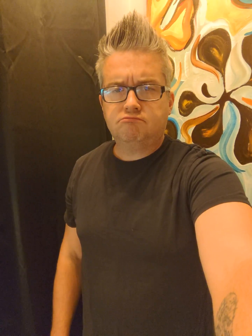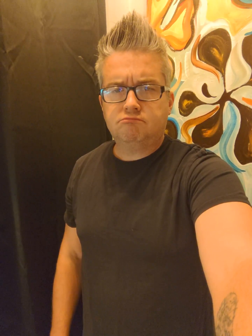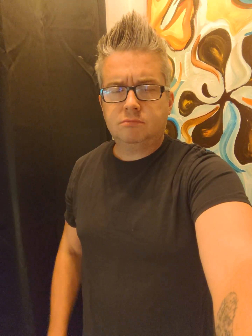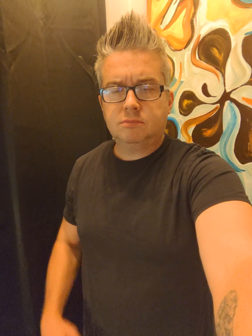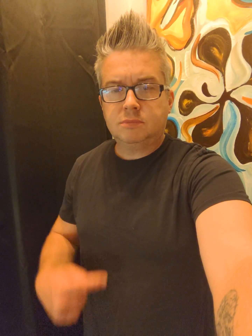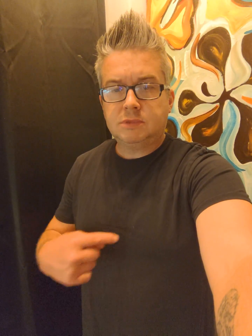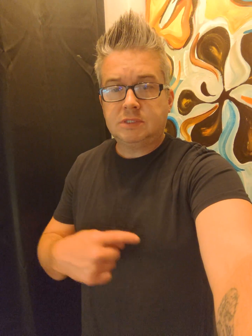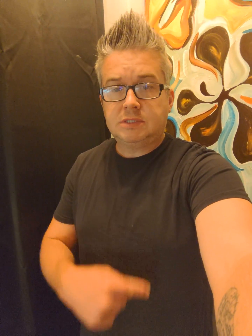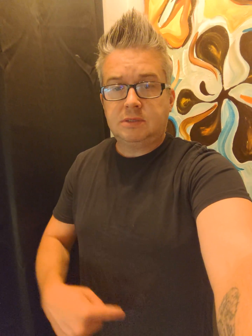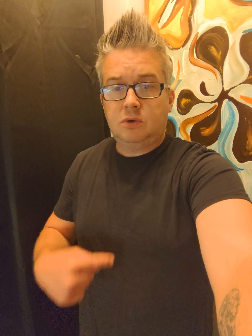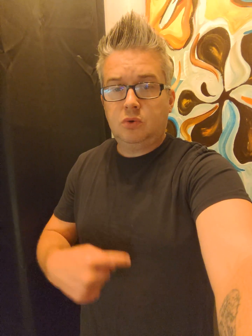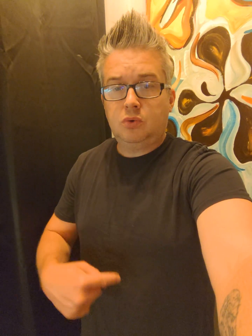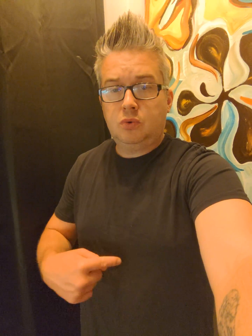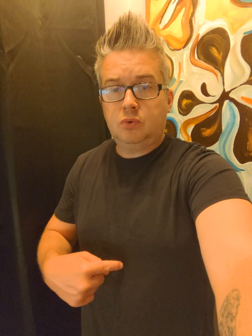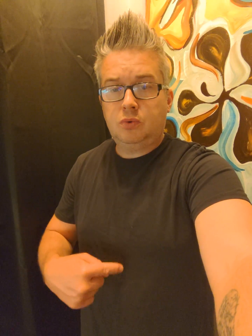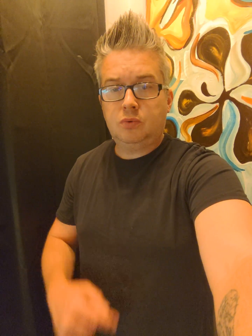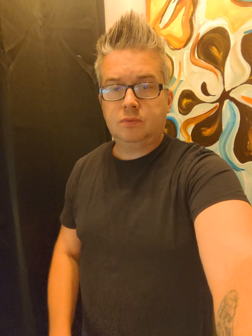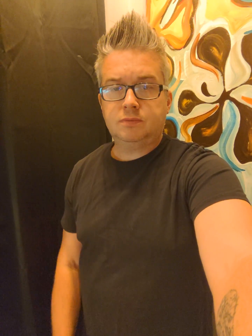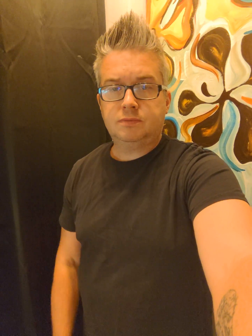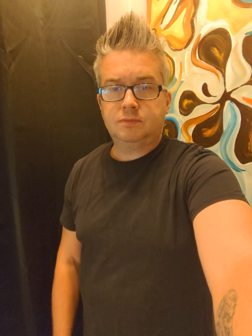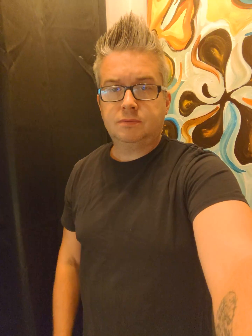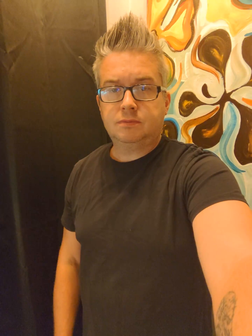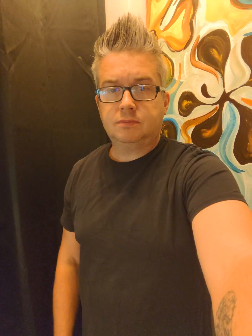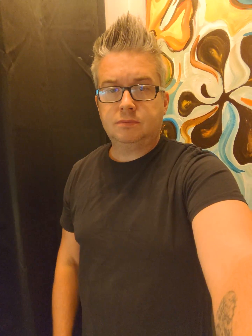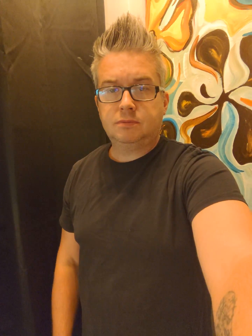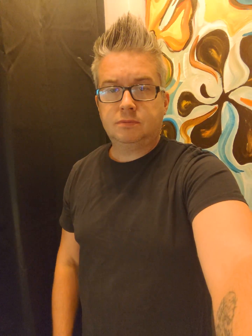belly button